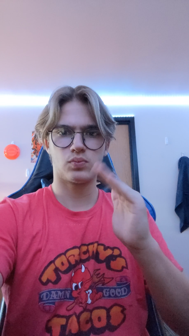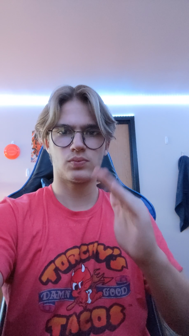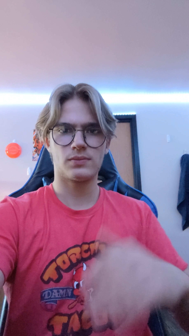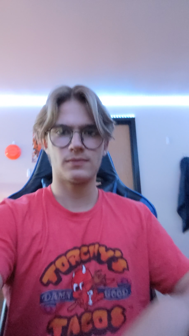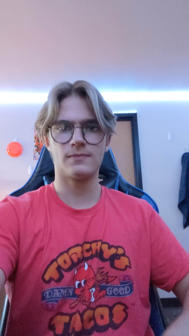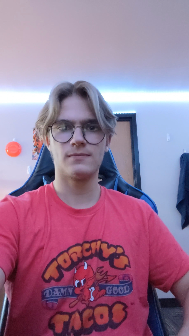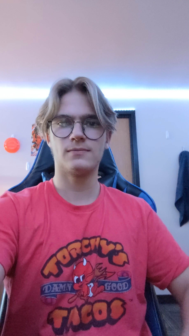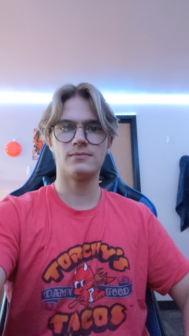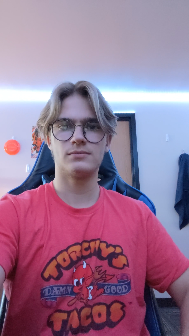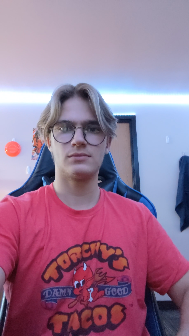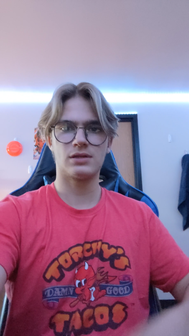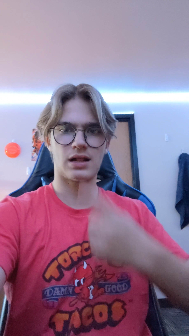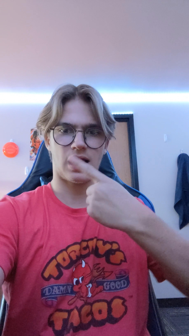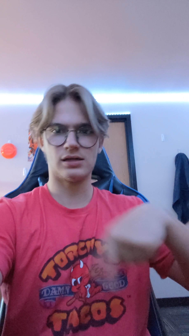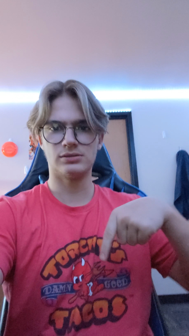cut